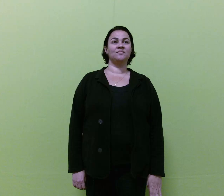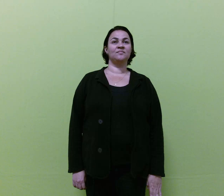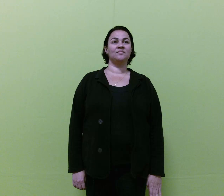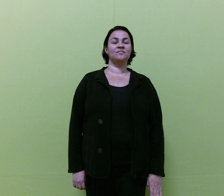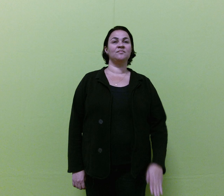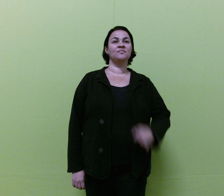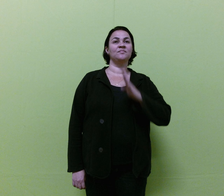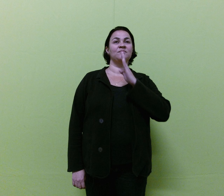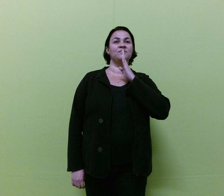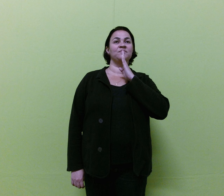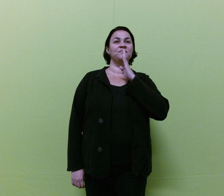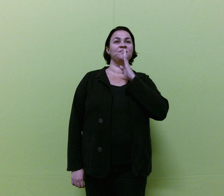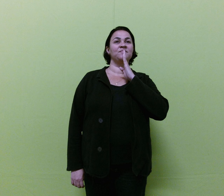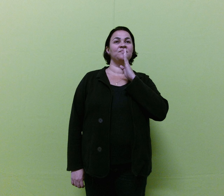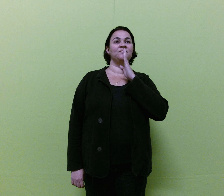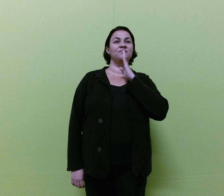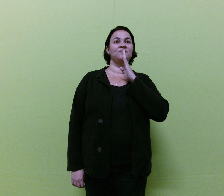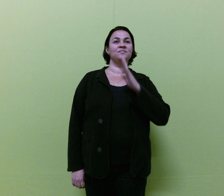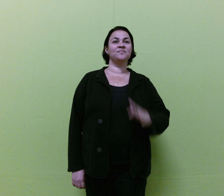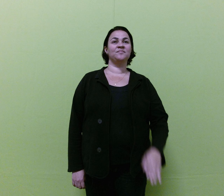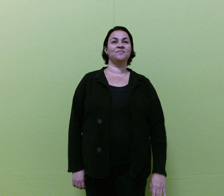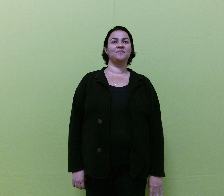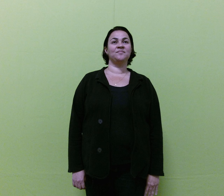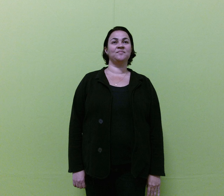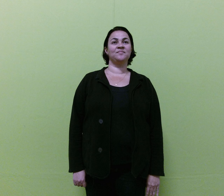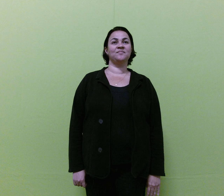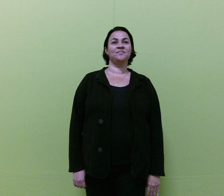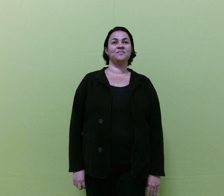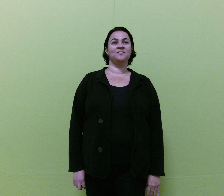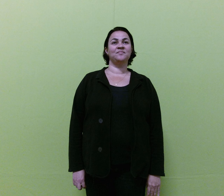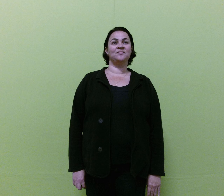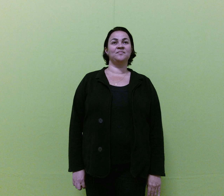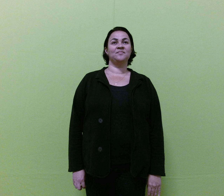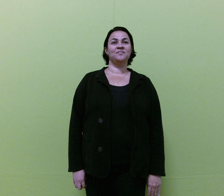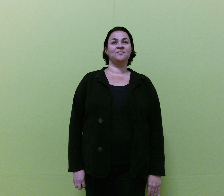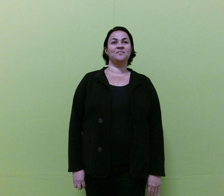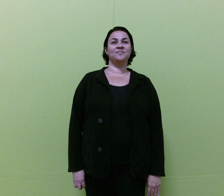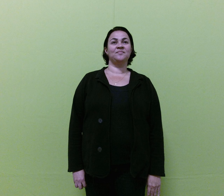conhecer